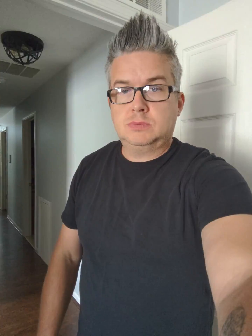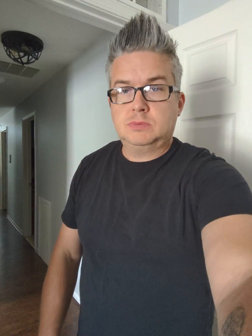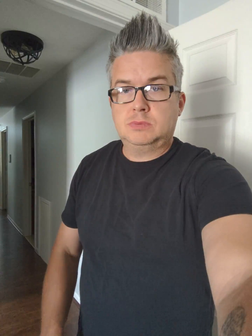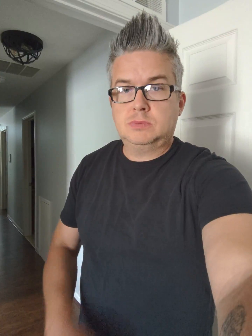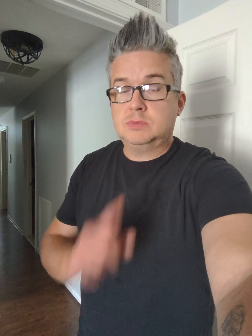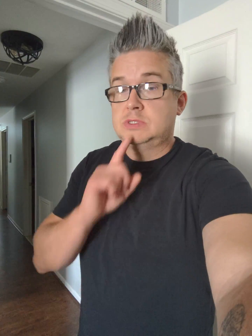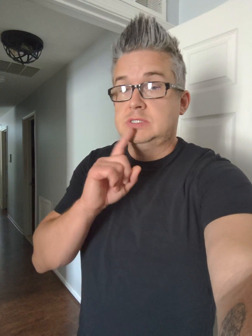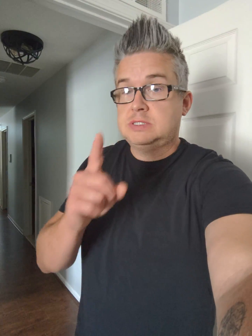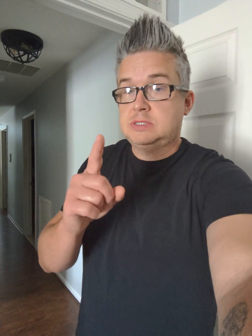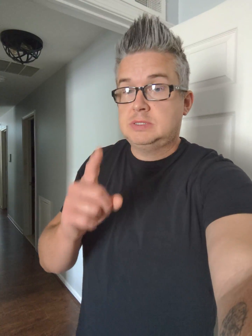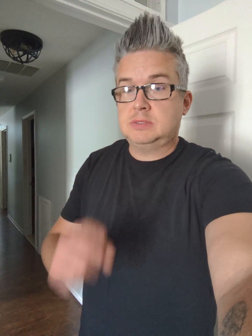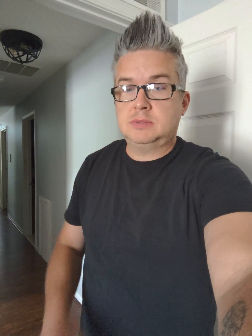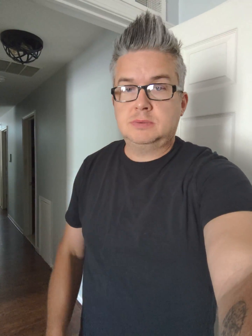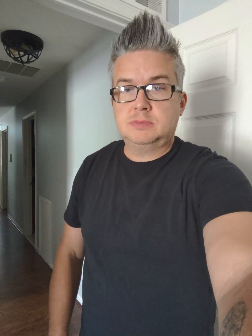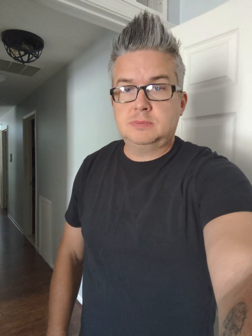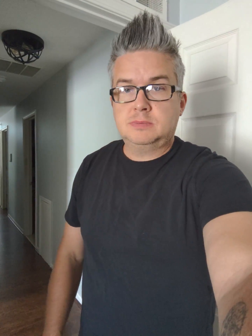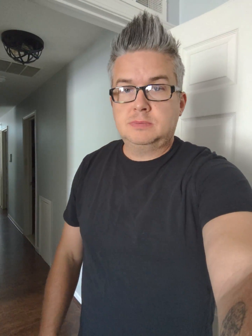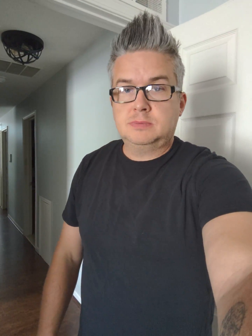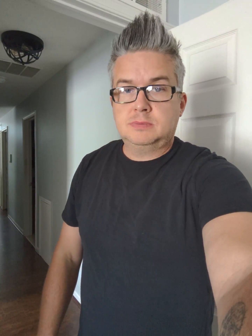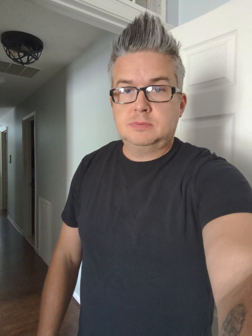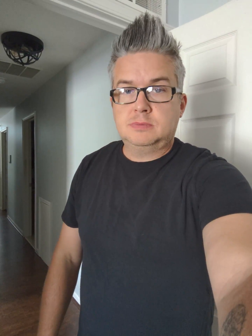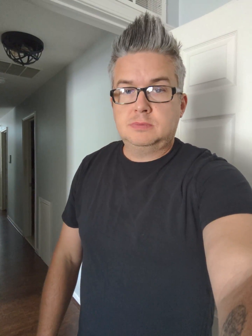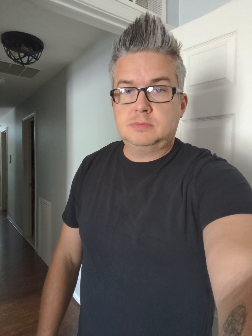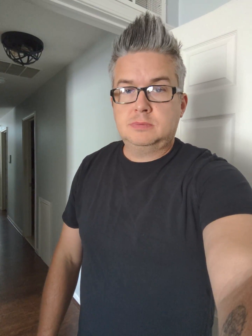is